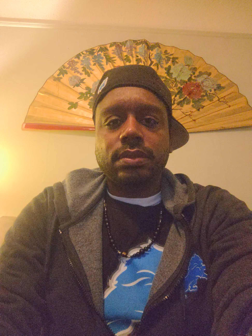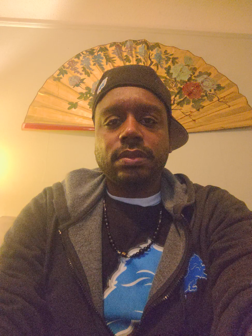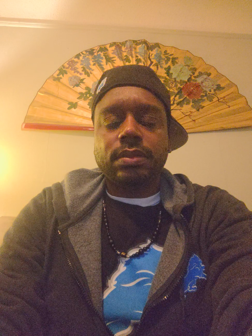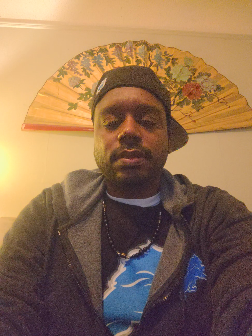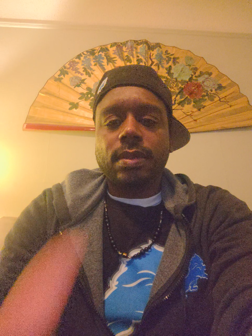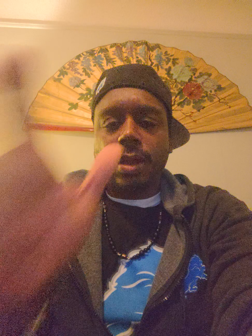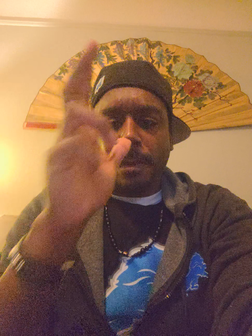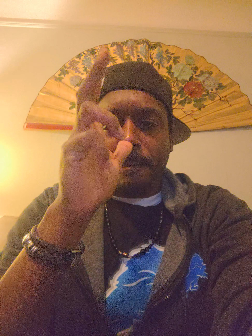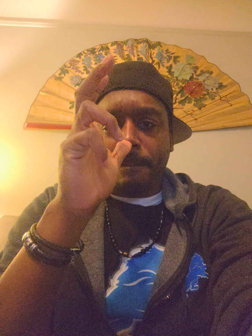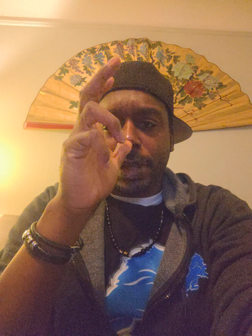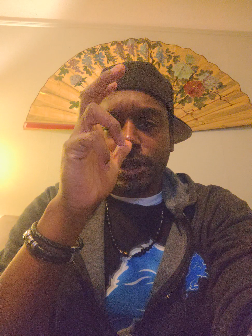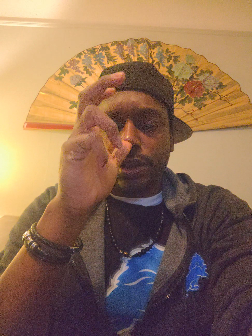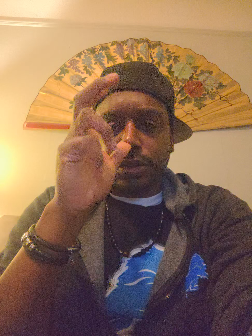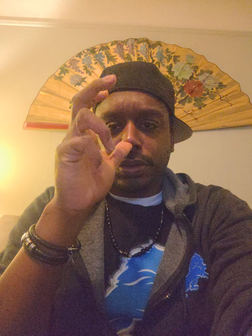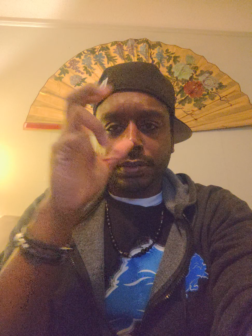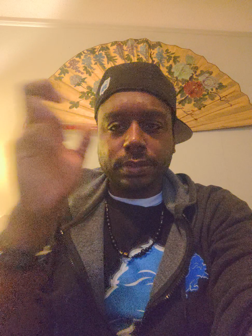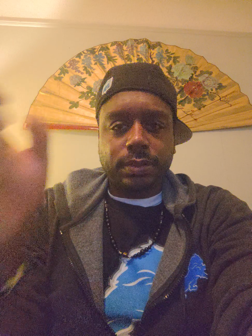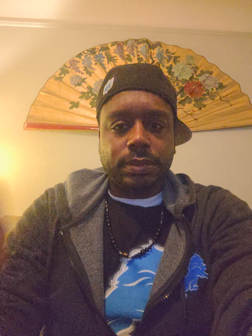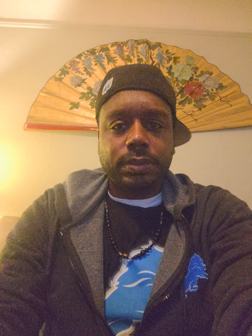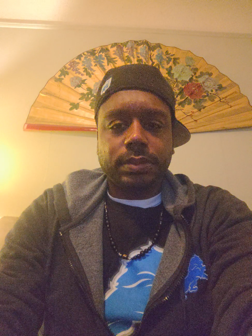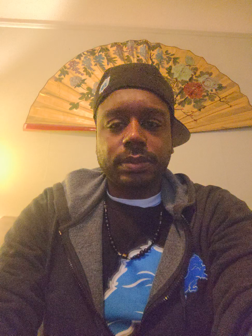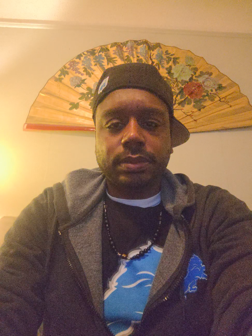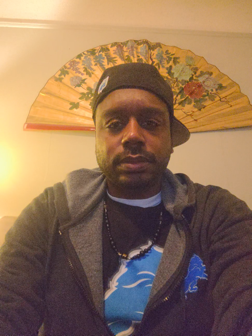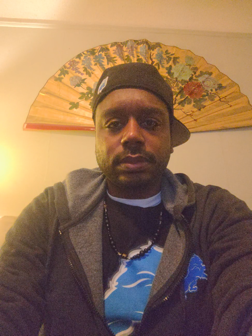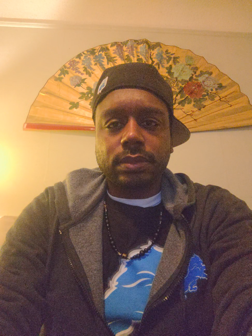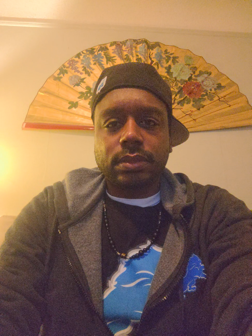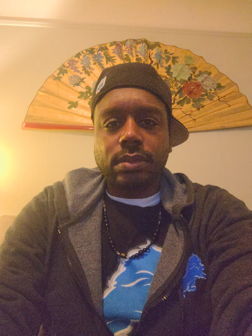bug